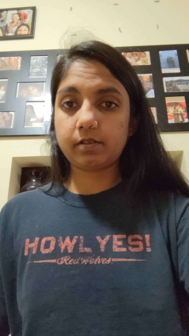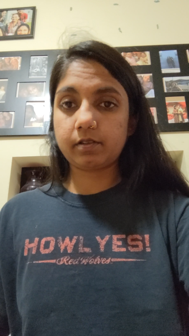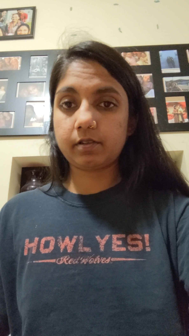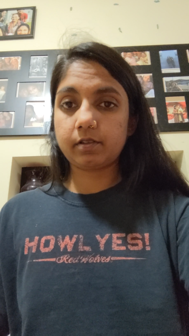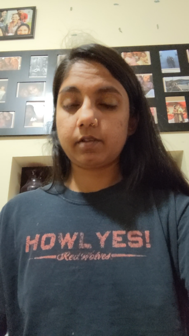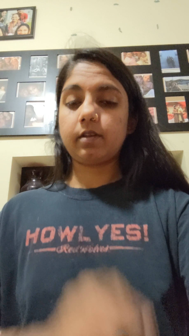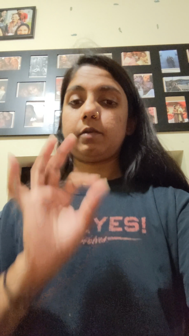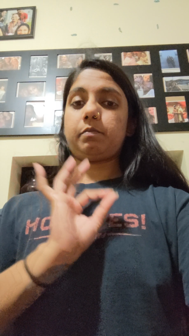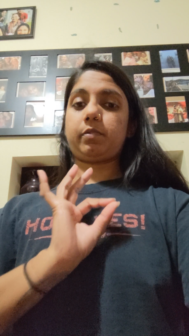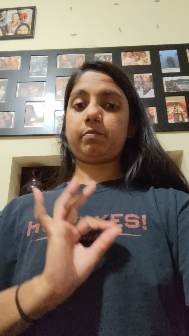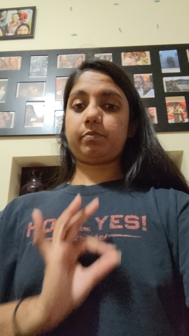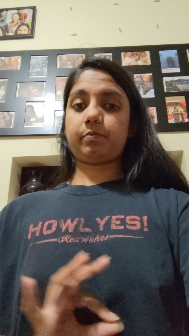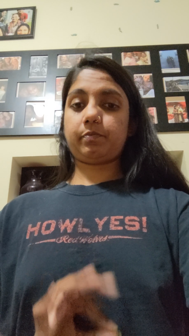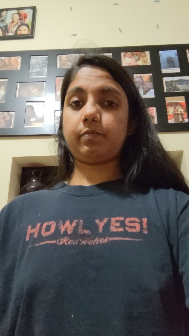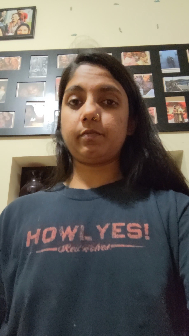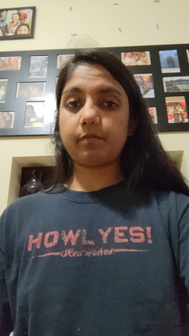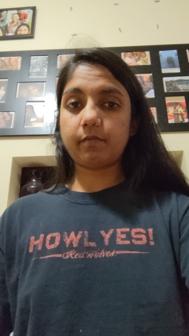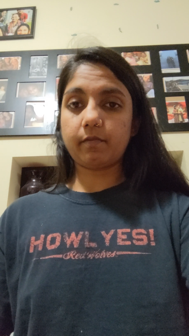button